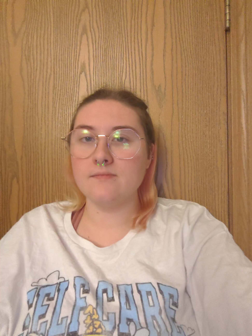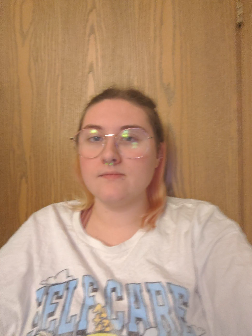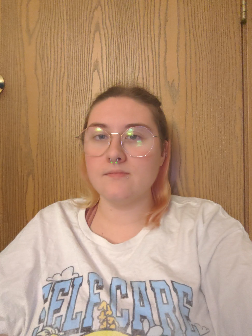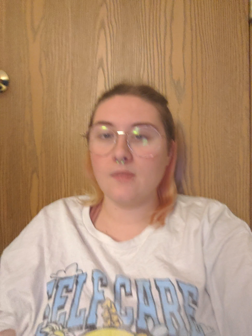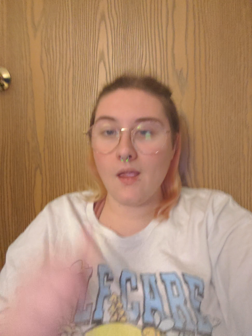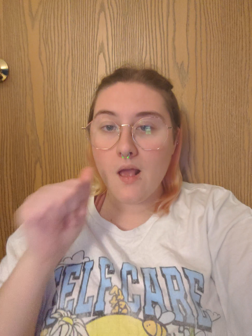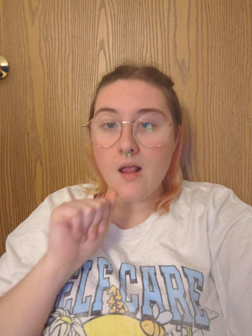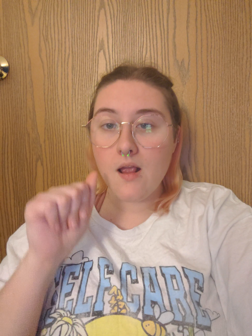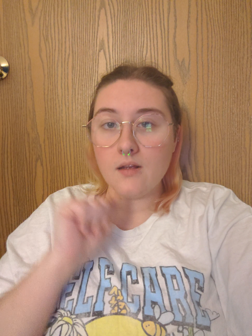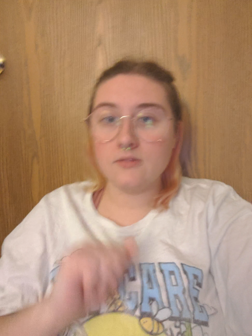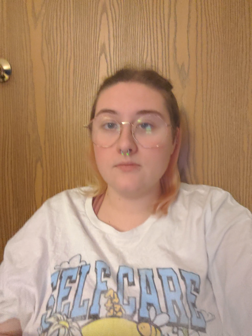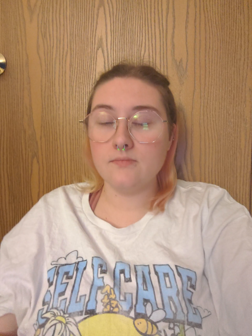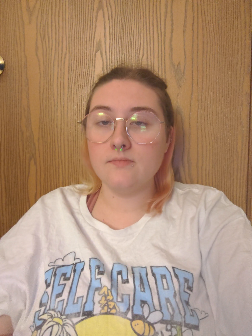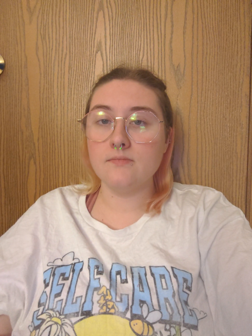aunt